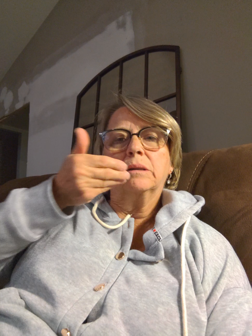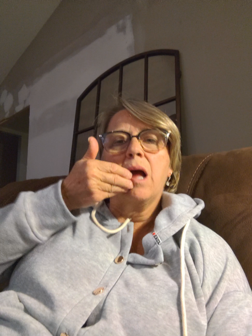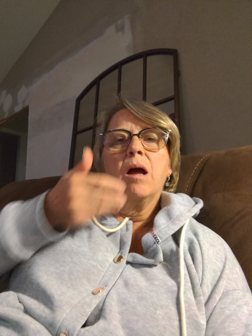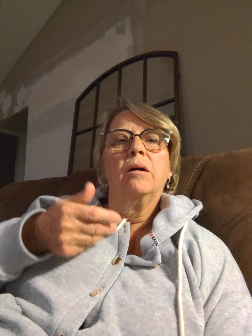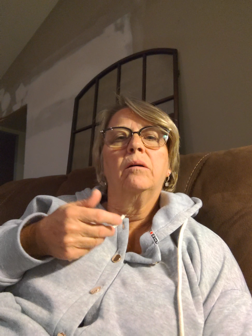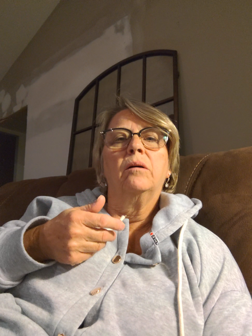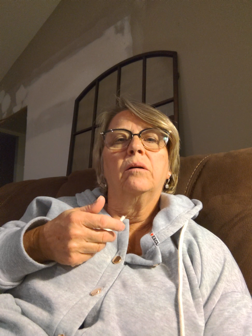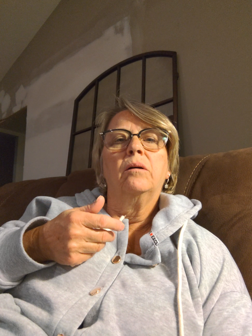pizza